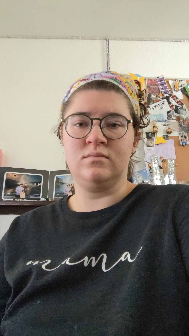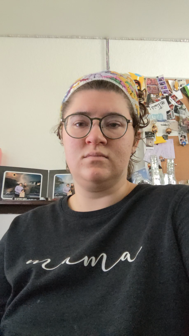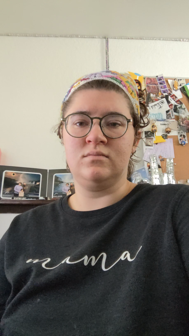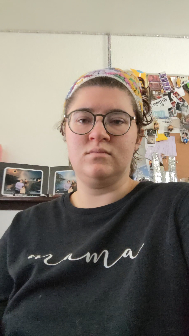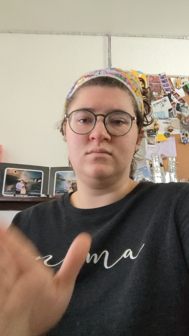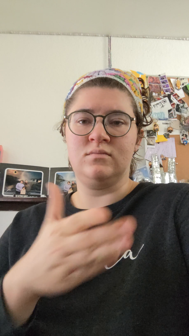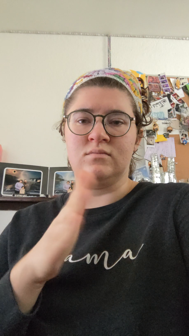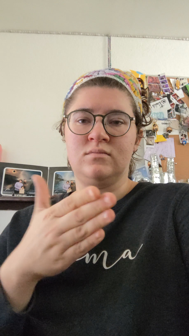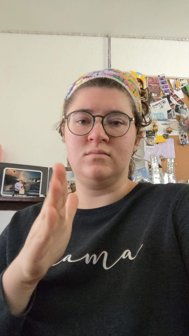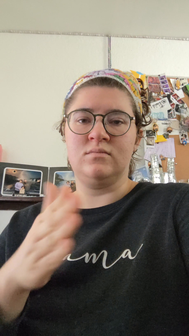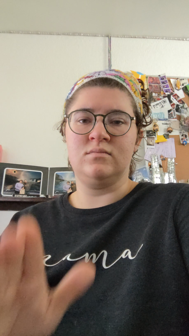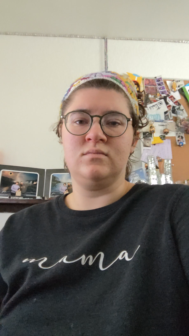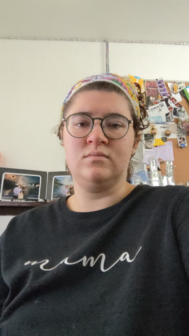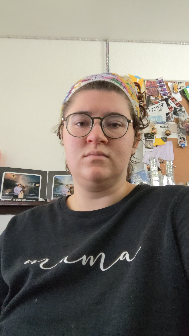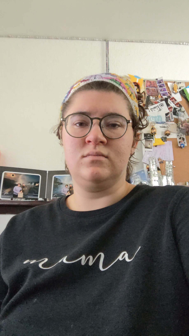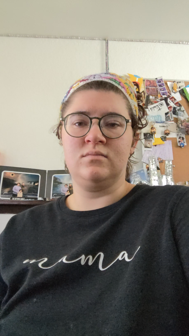share